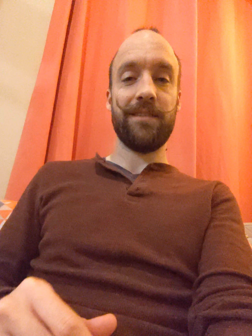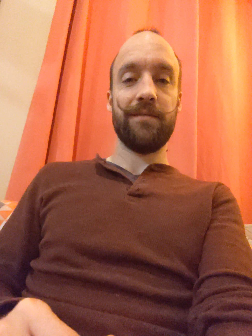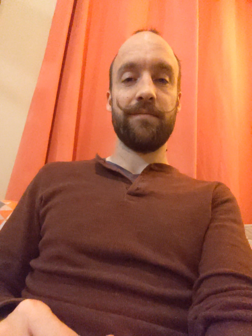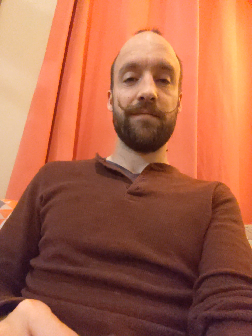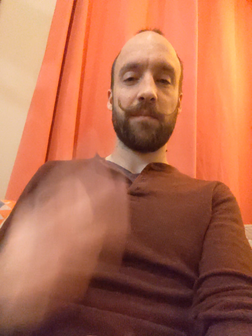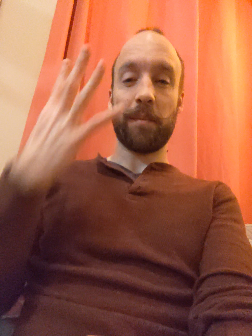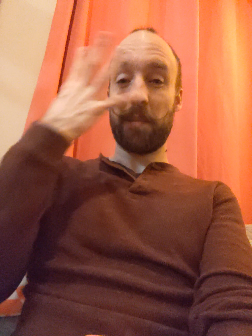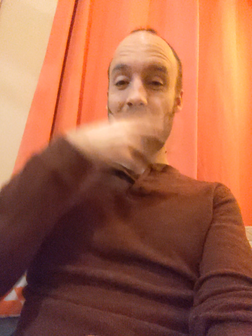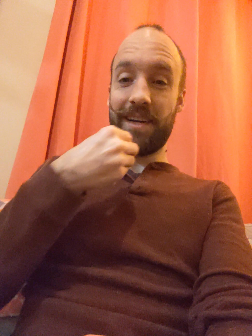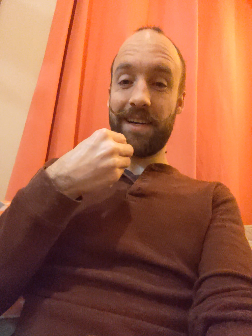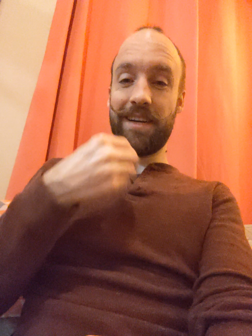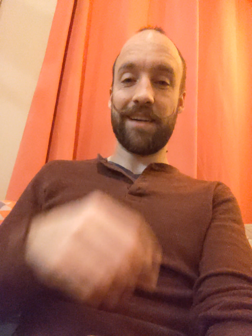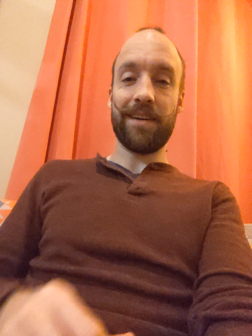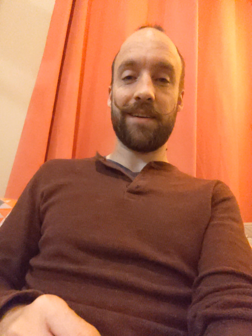pretty